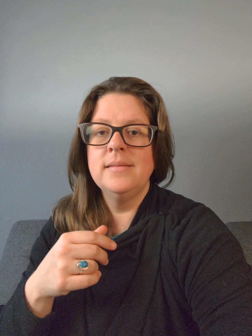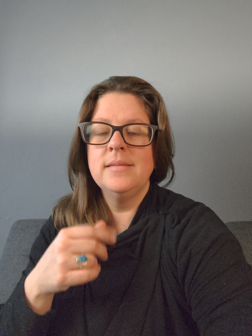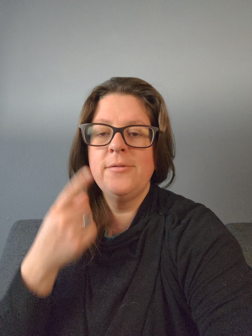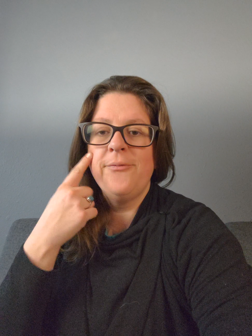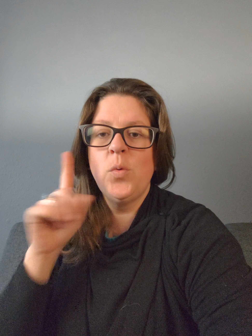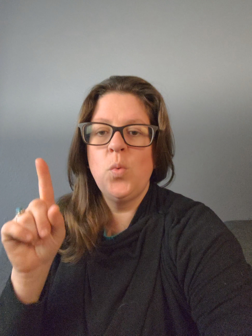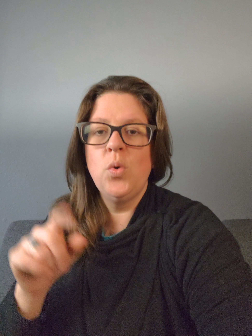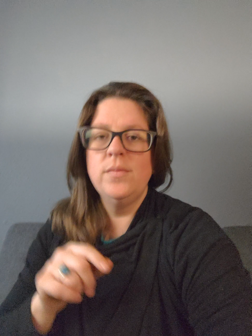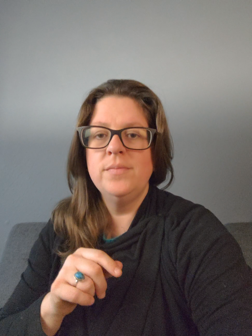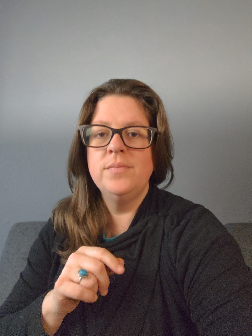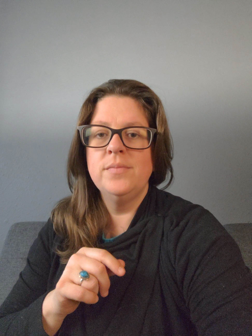for